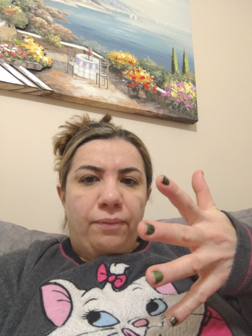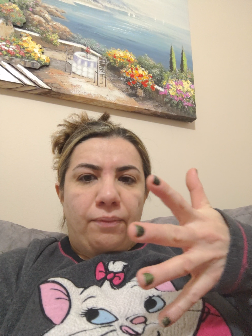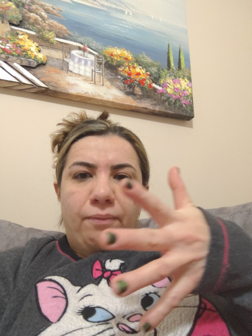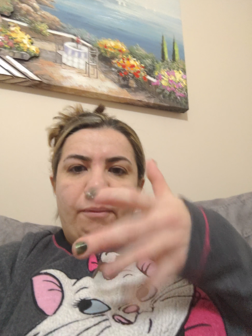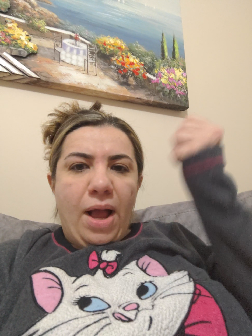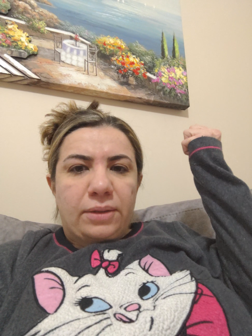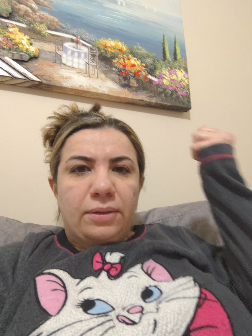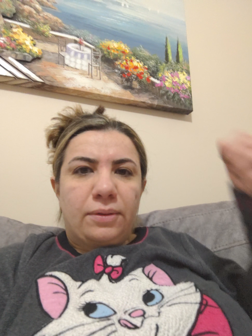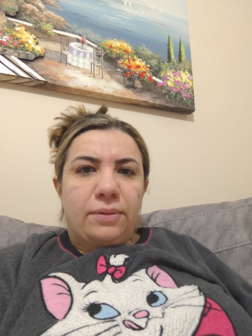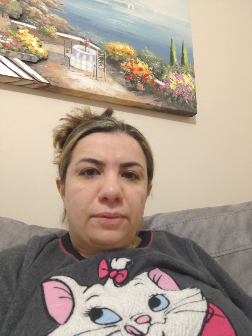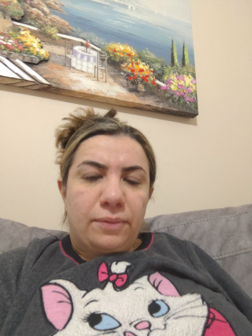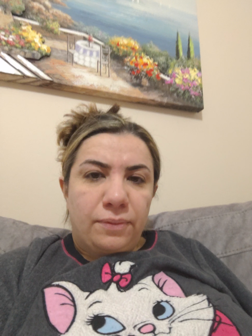fast